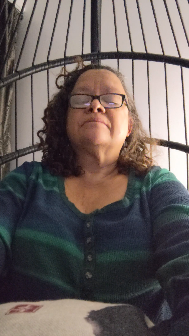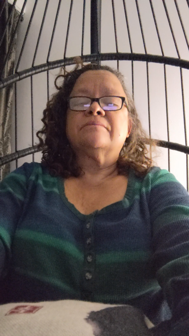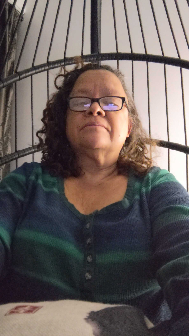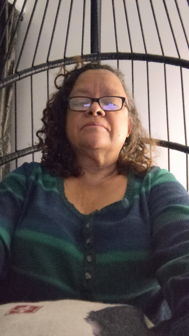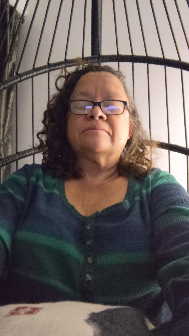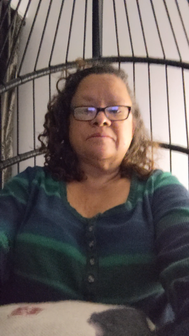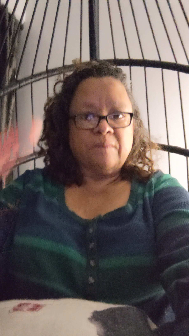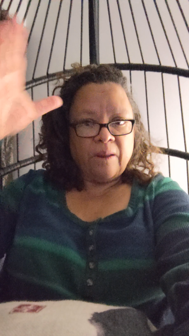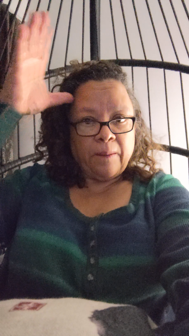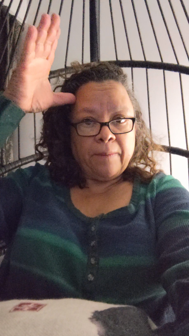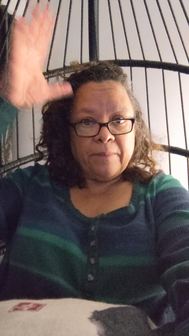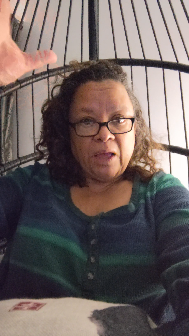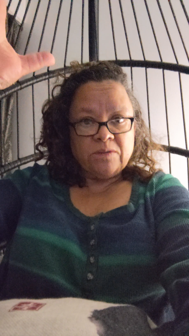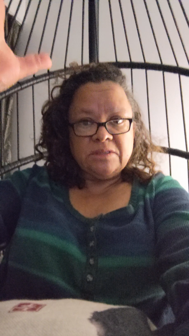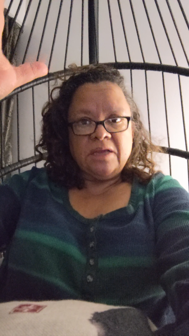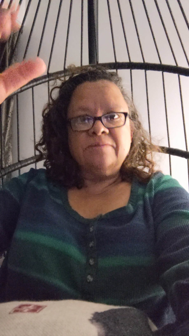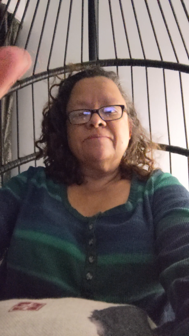moose